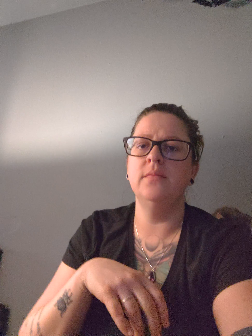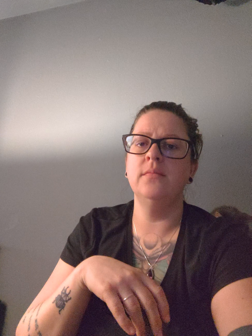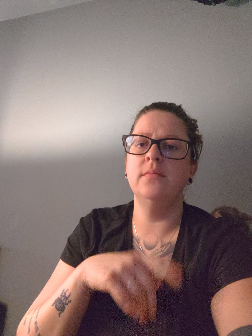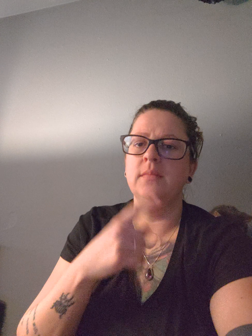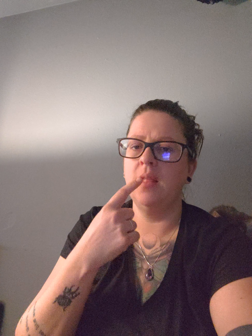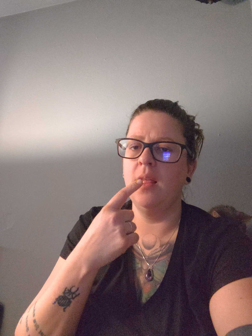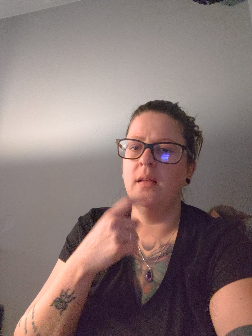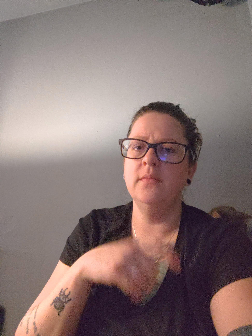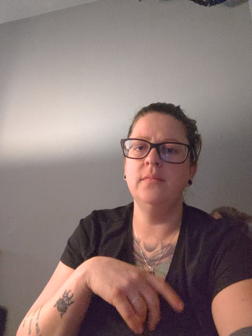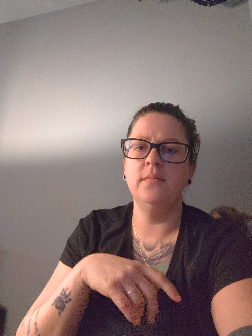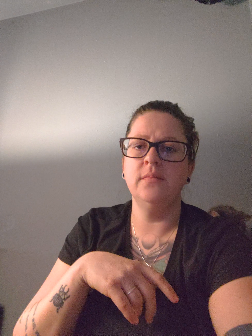tongue